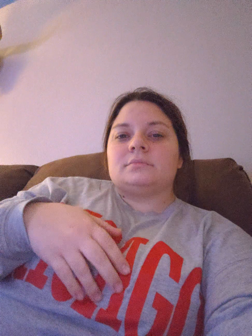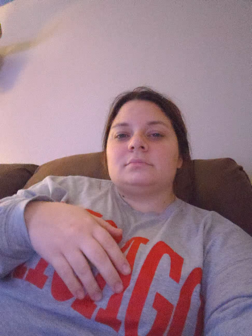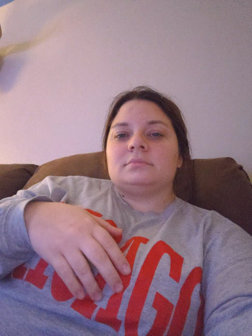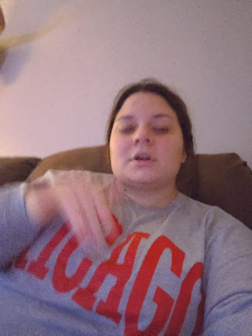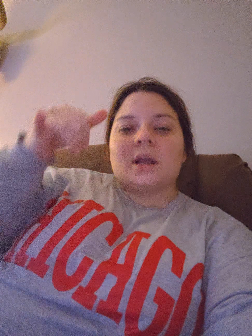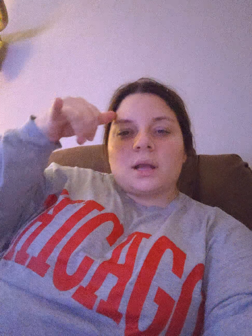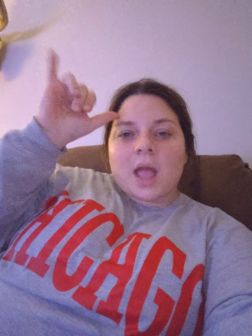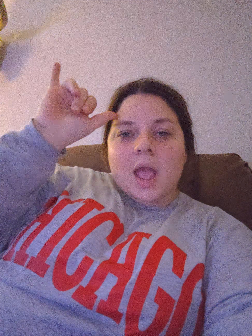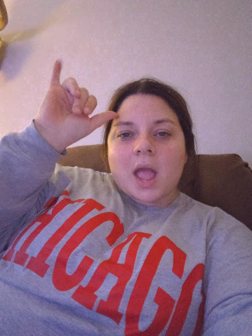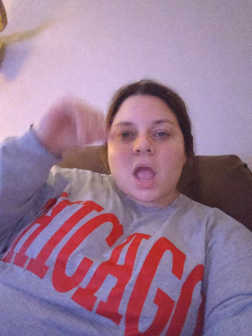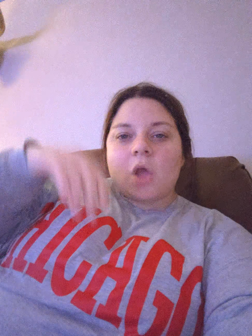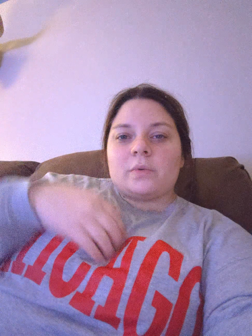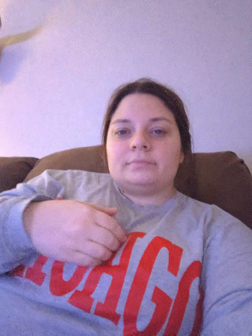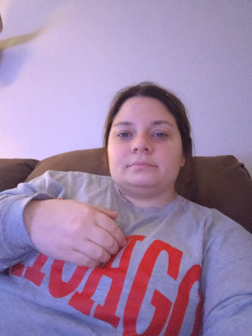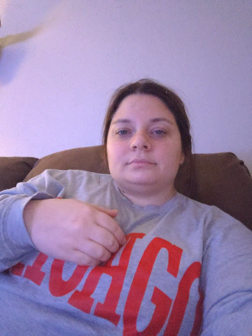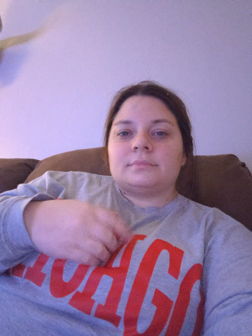cow